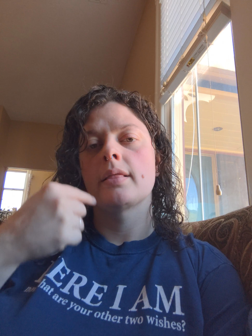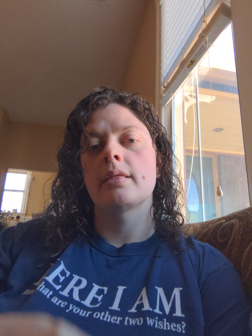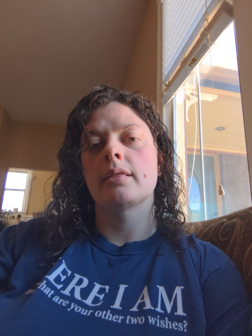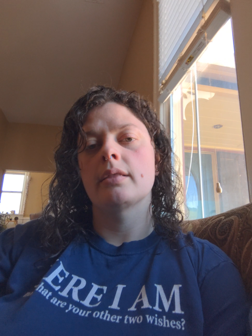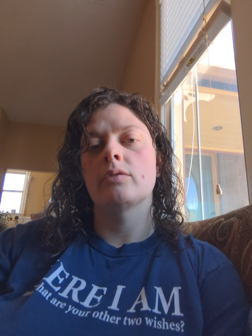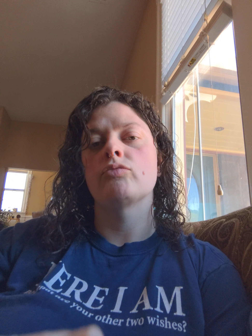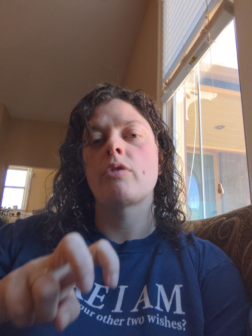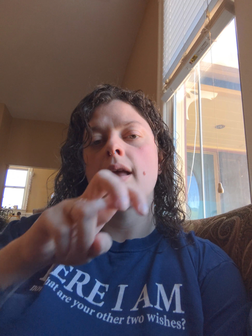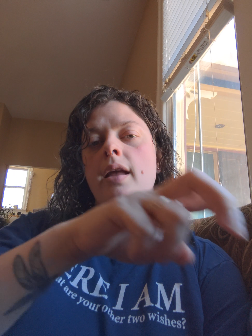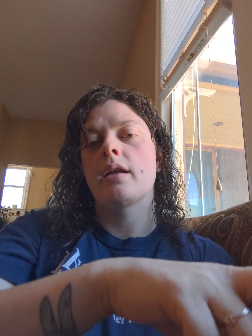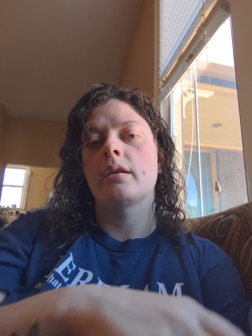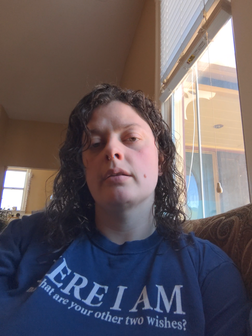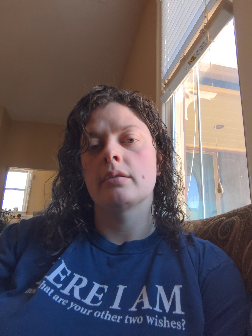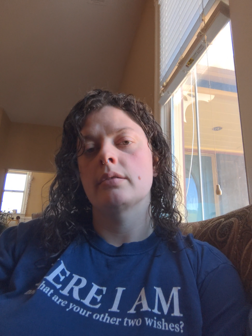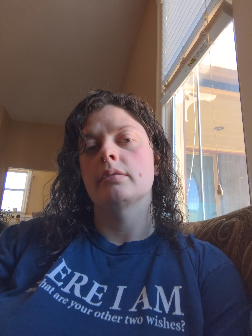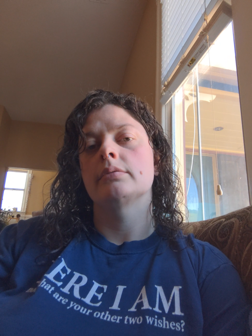ride